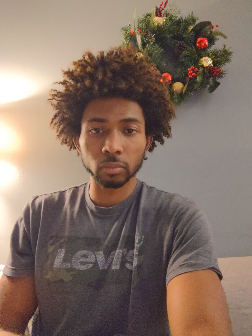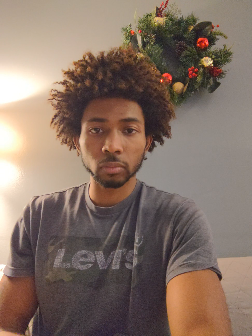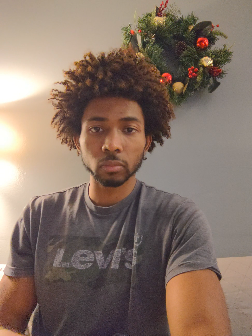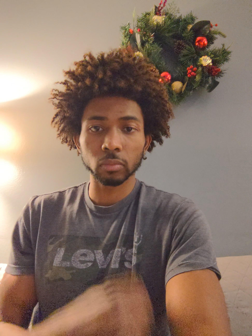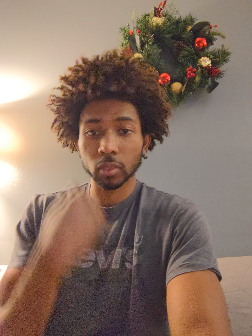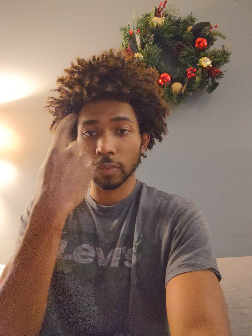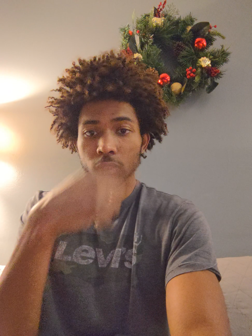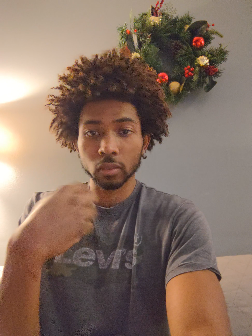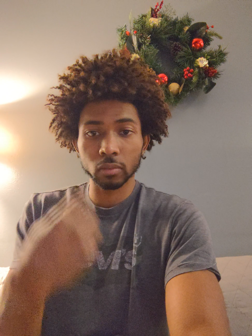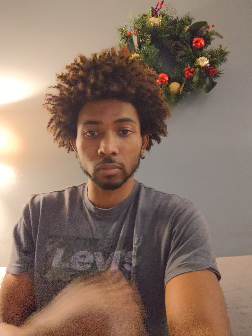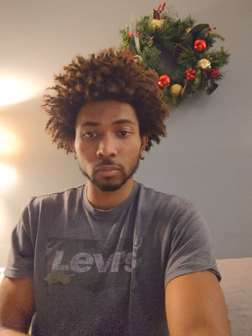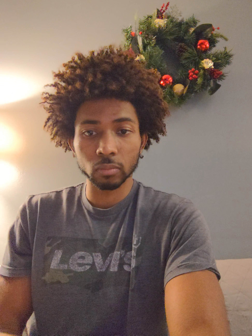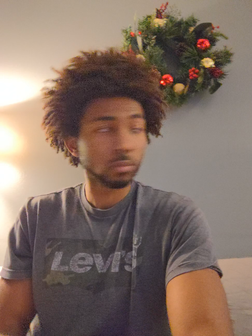face